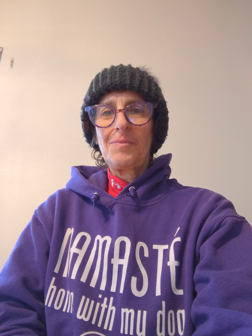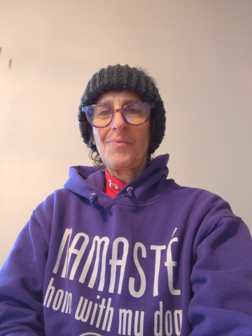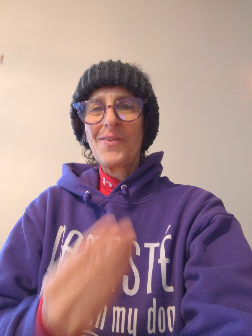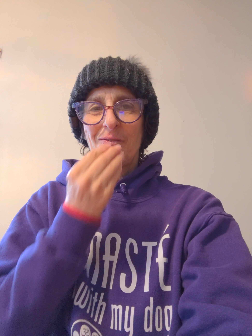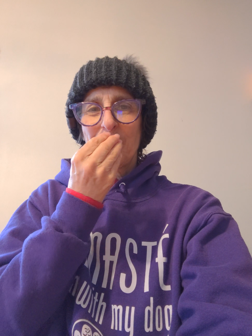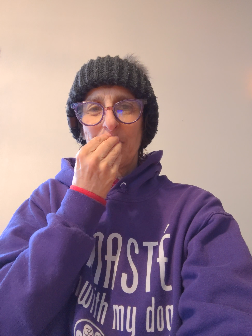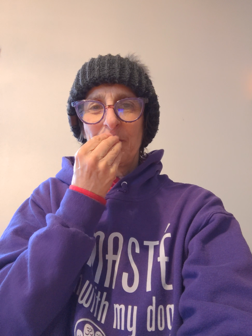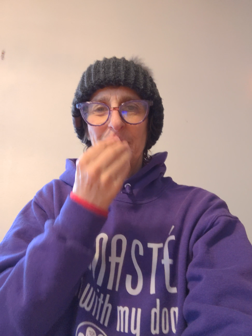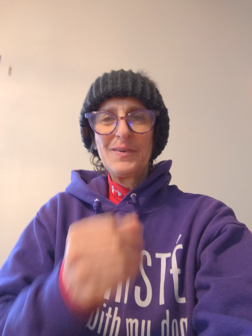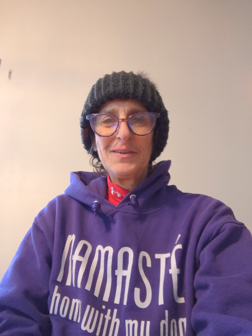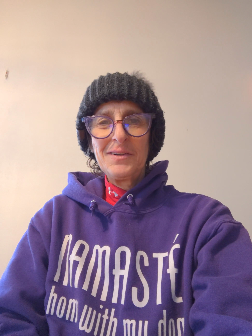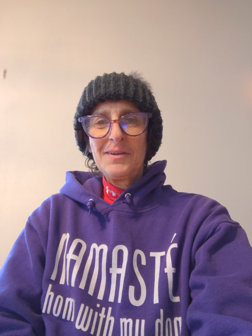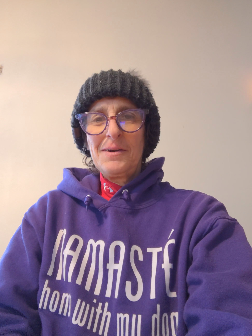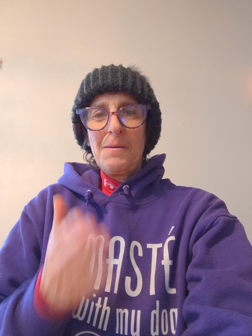food